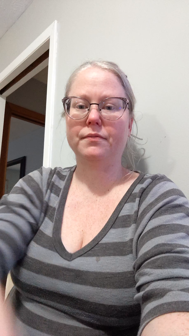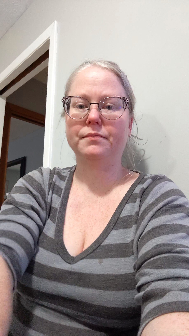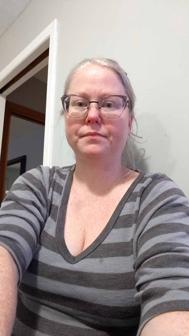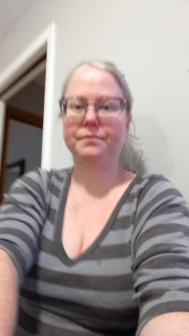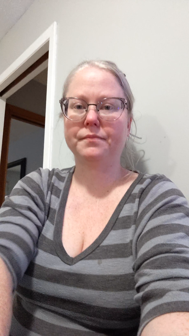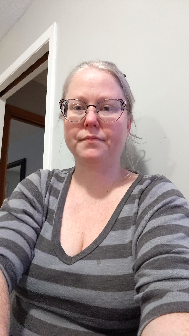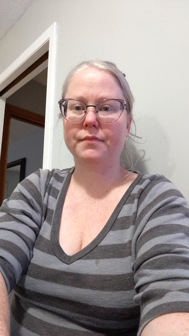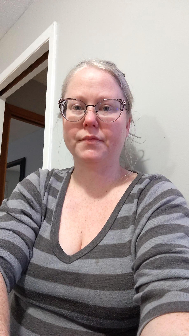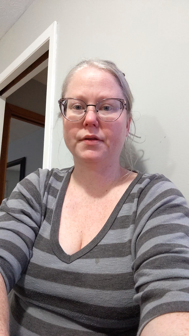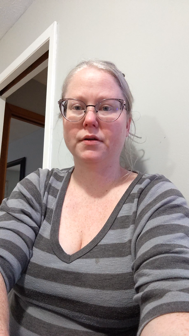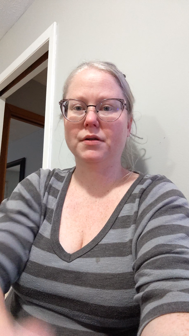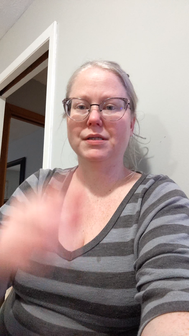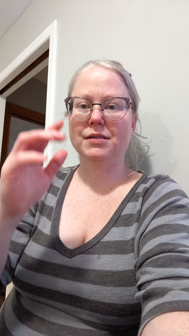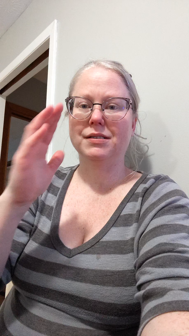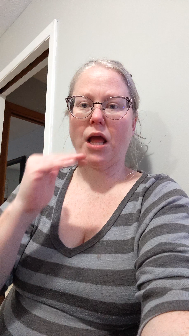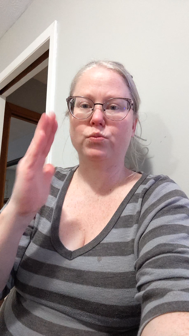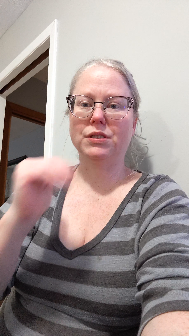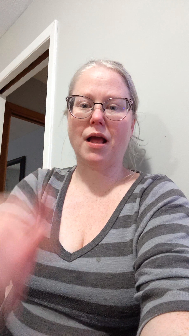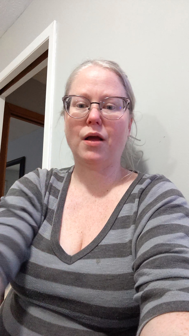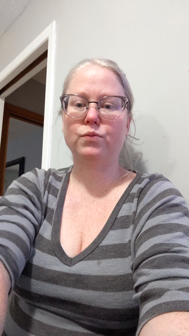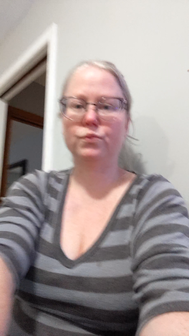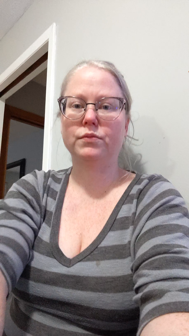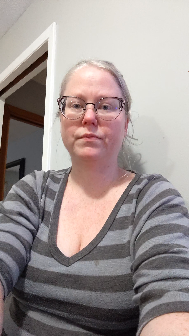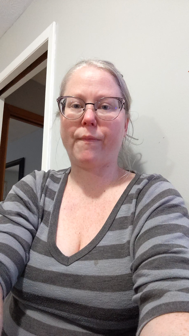downtown